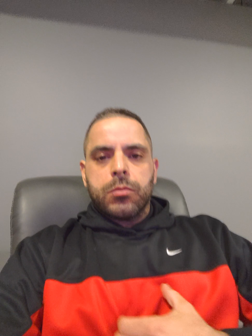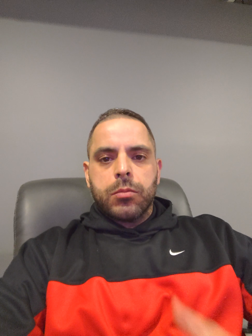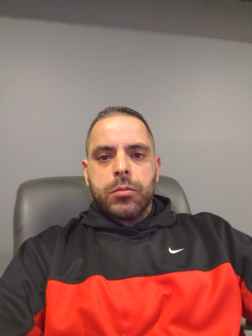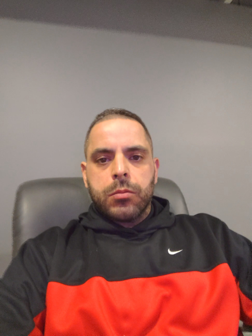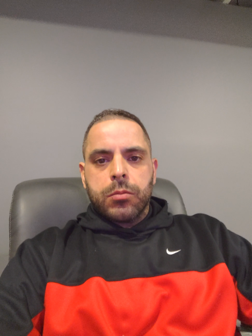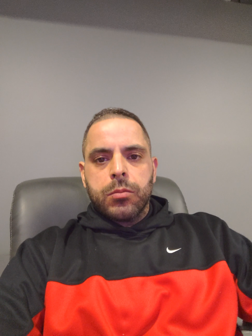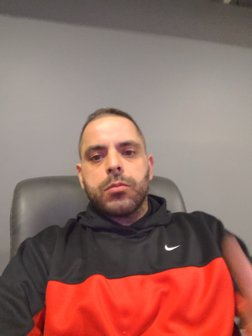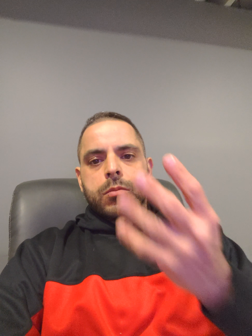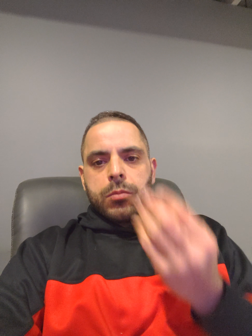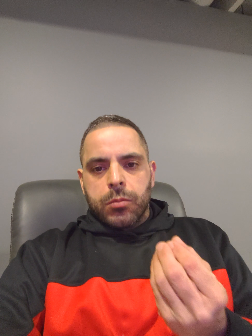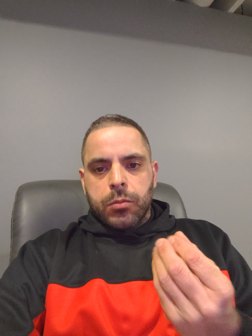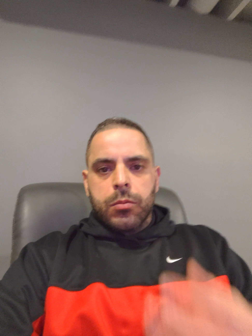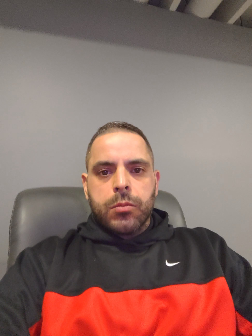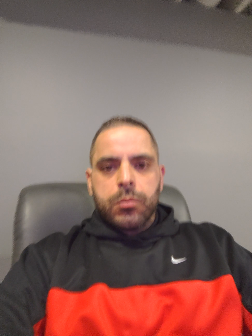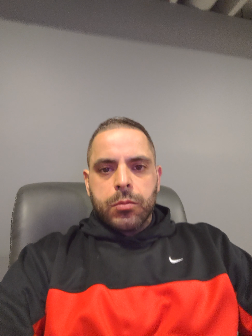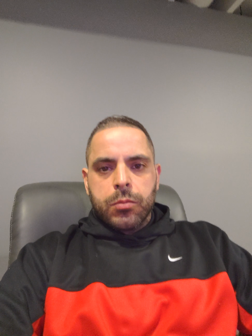wet